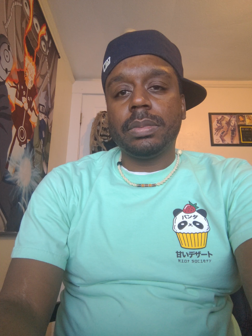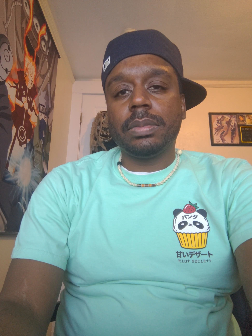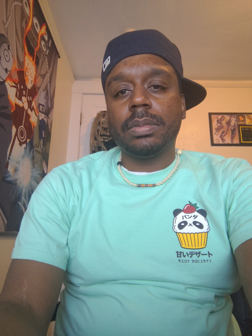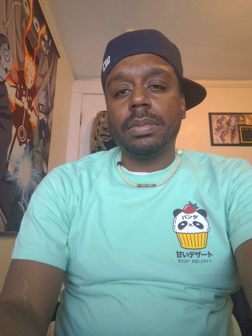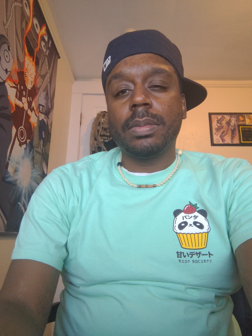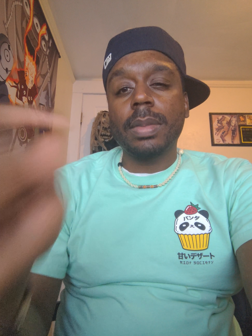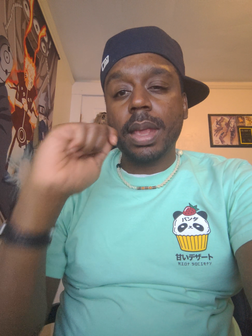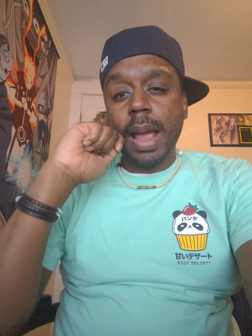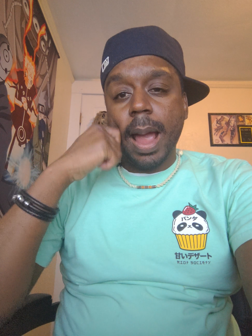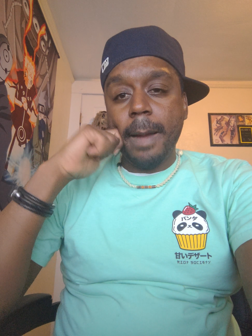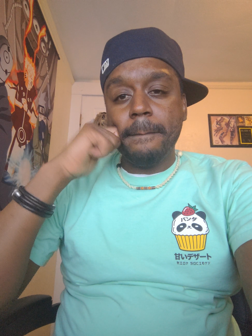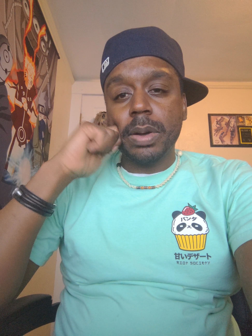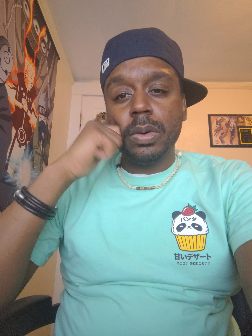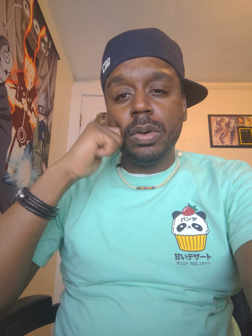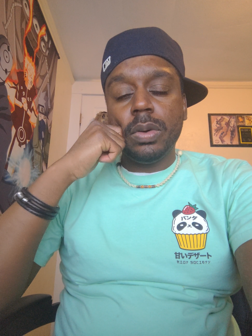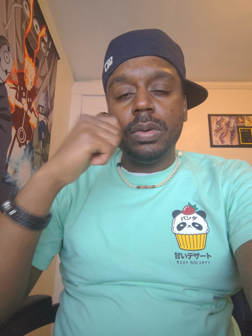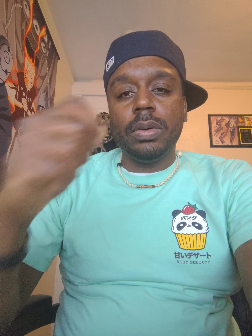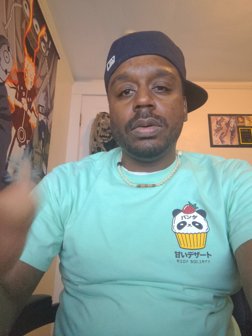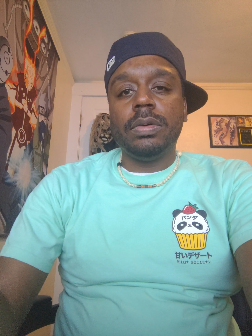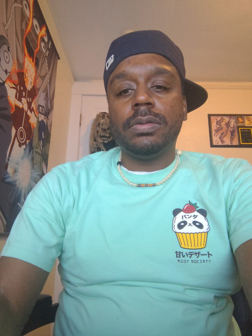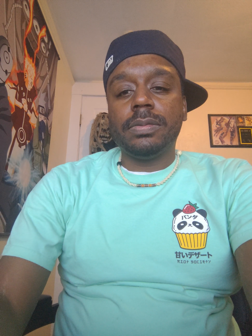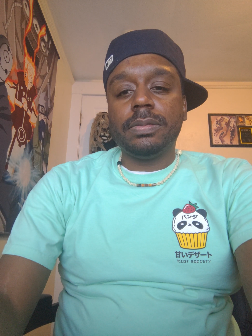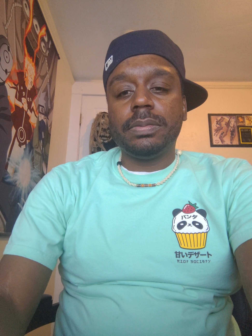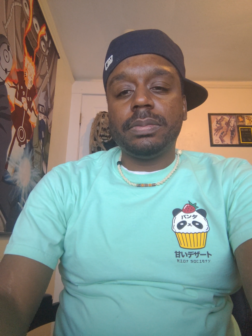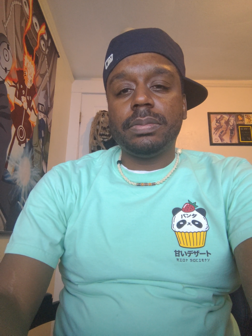apple